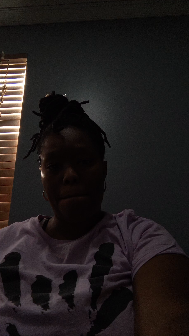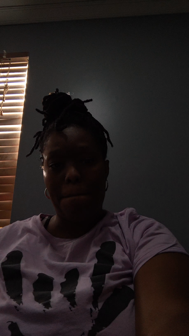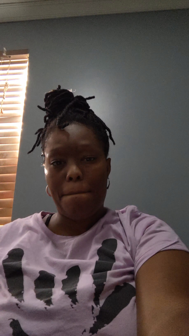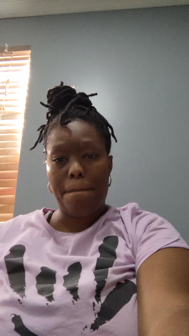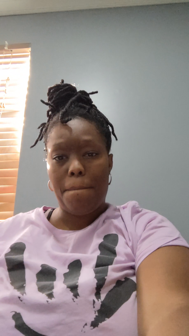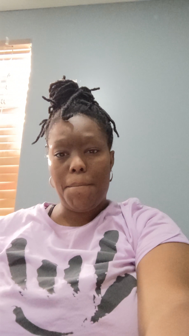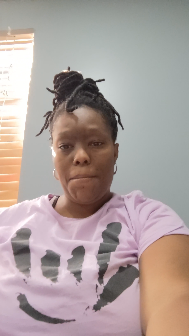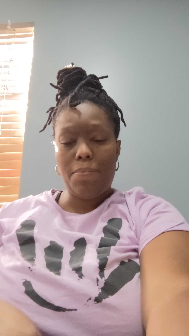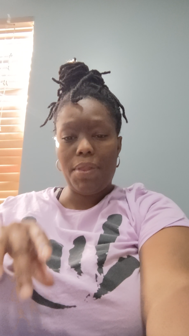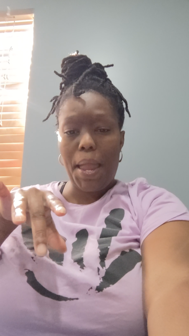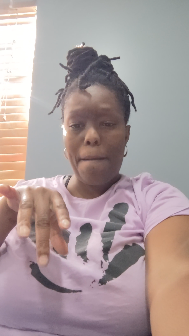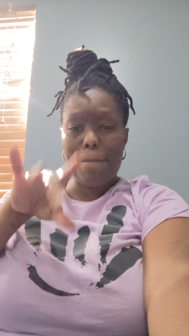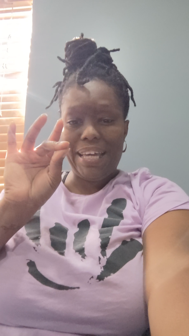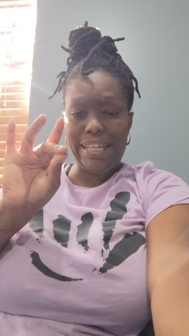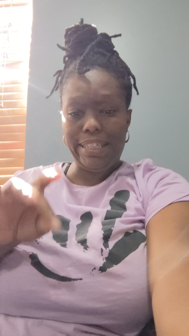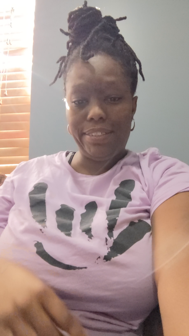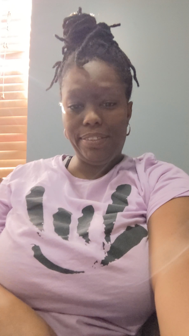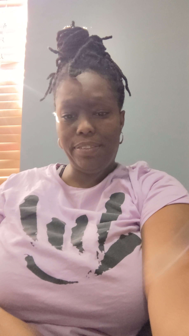pick